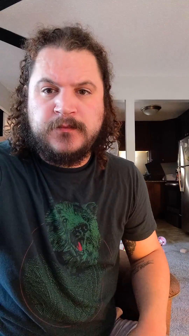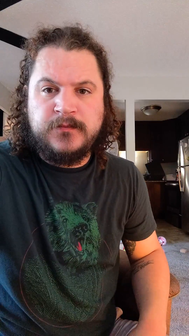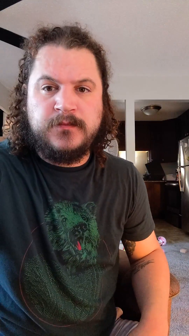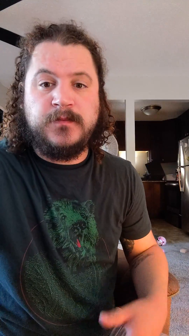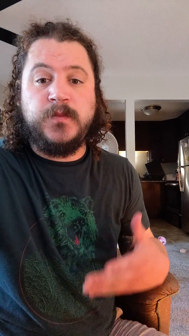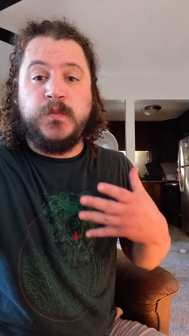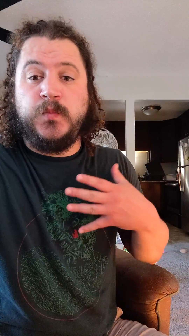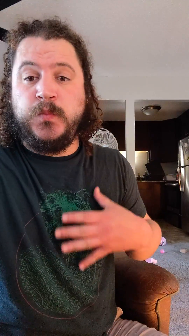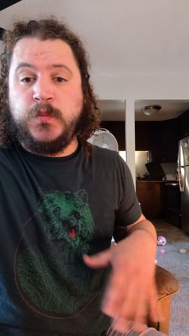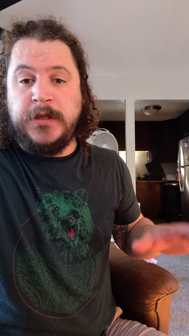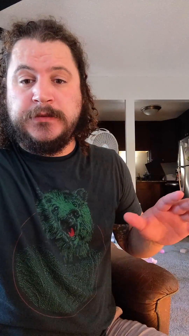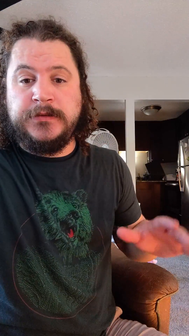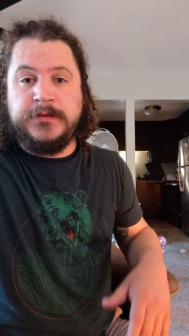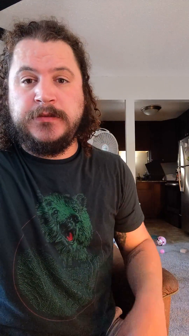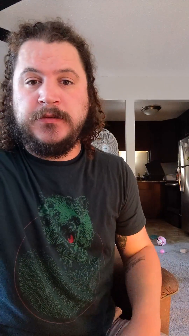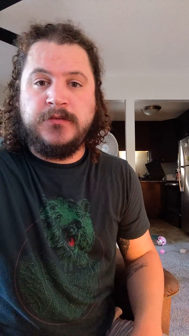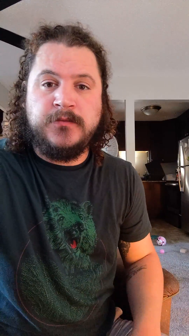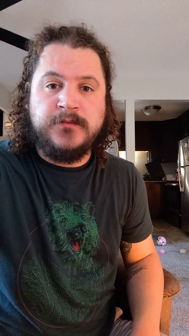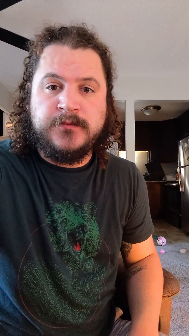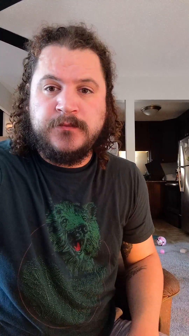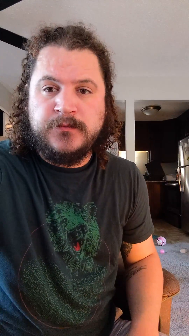dress